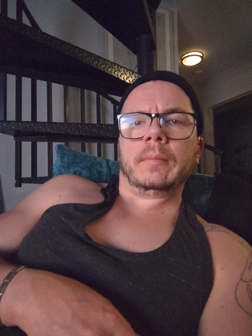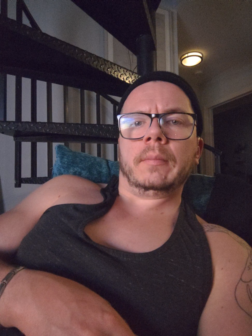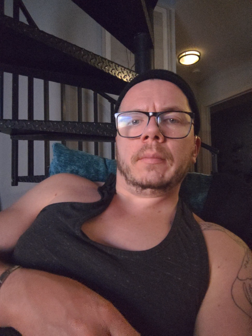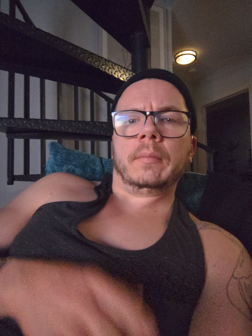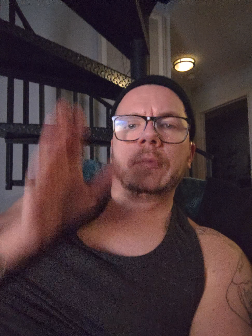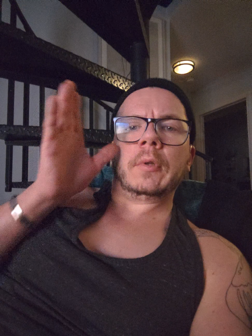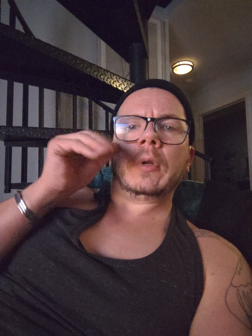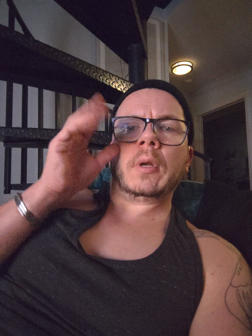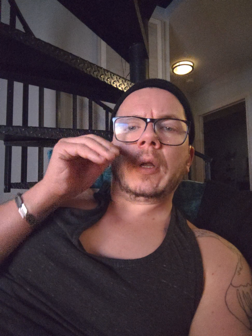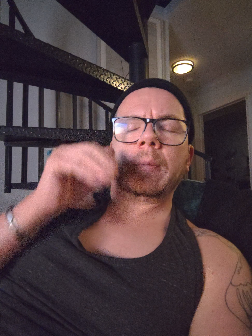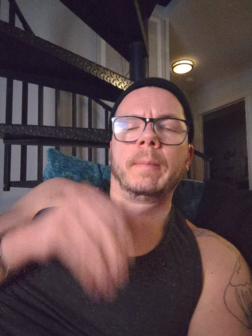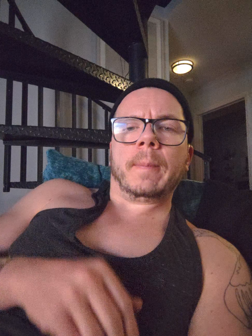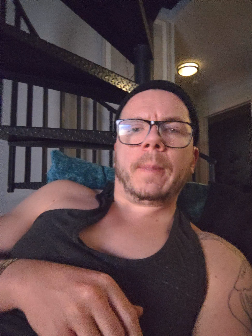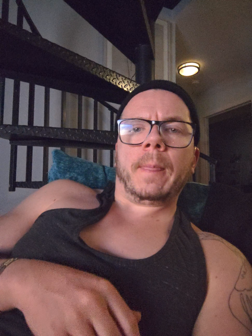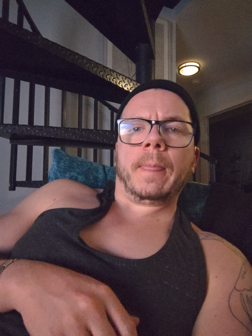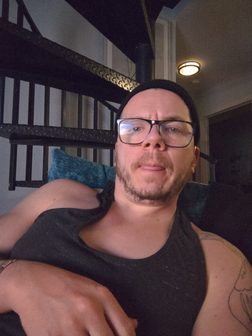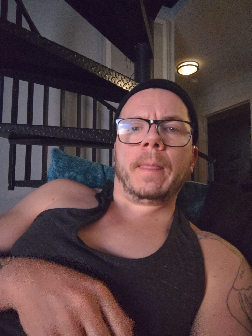donkey